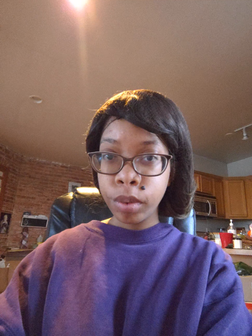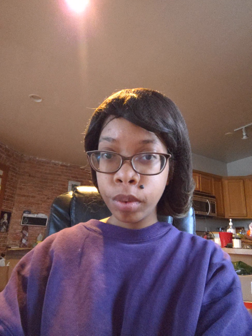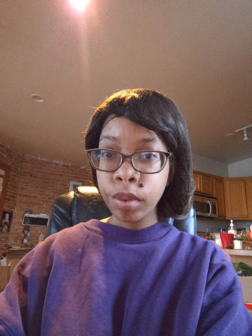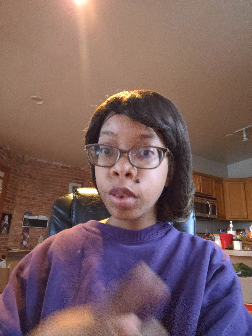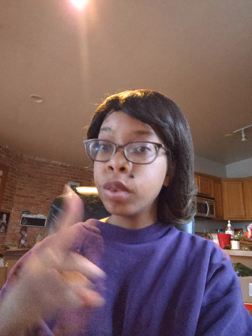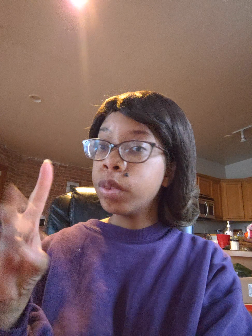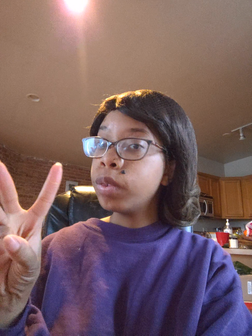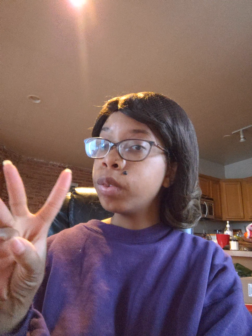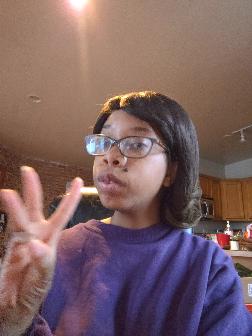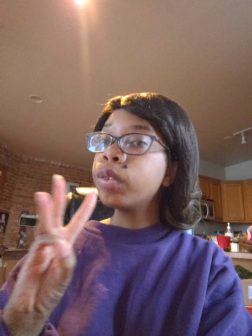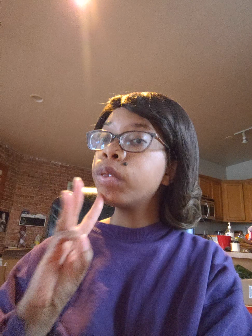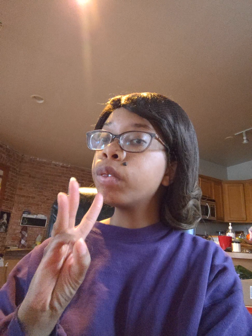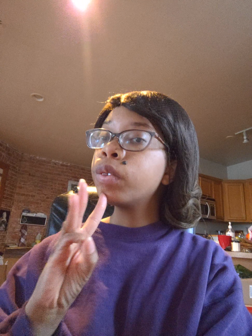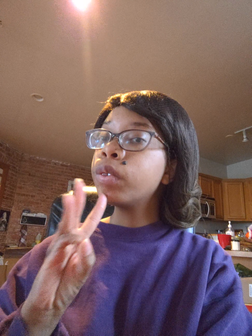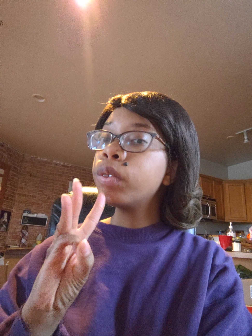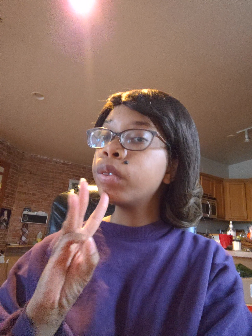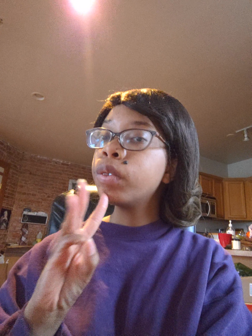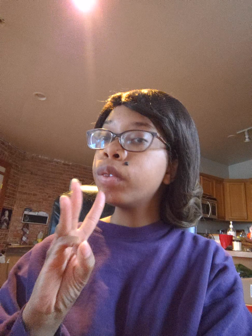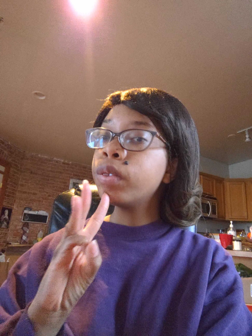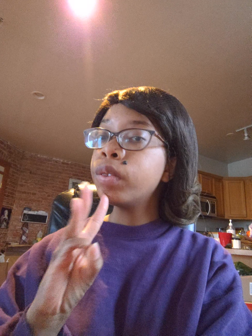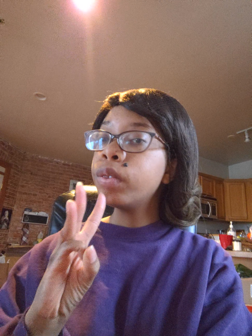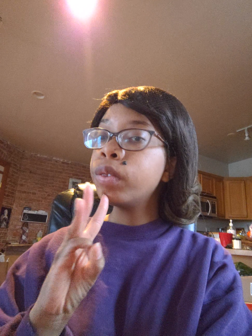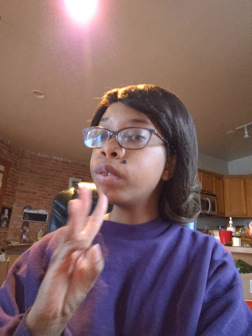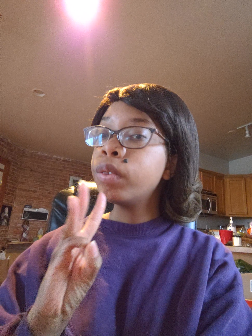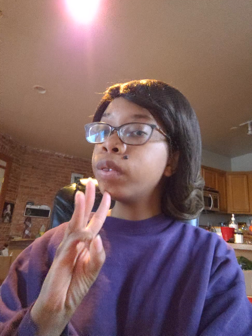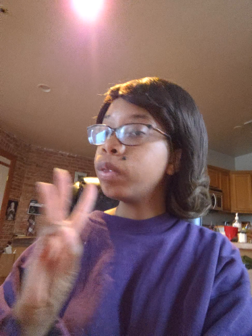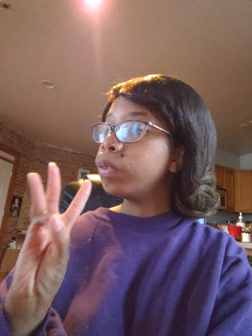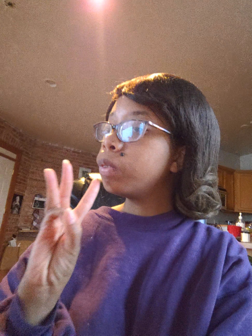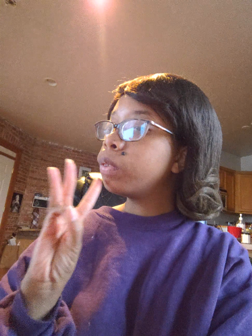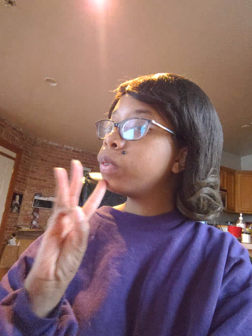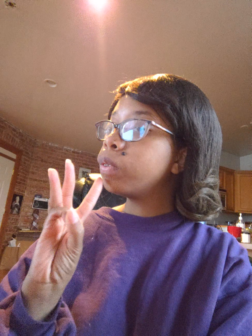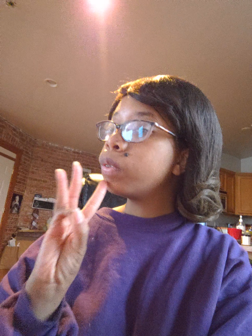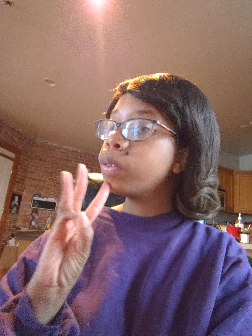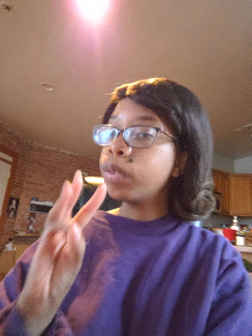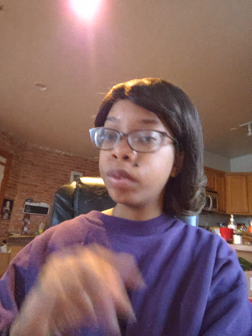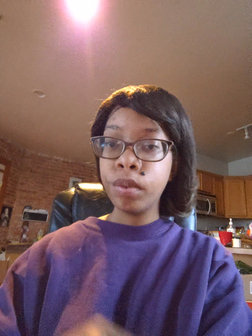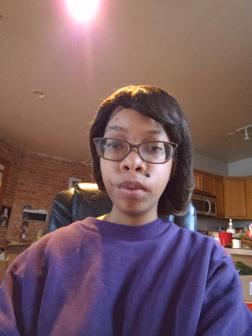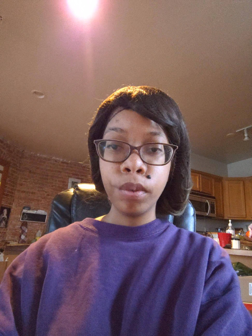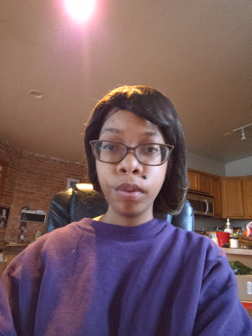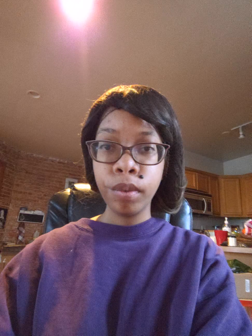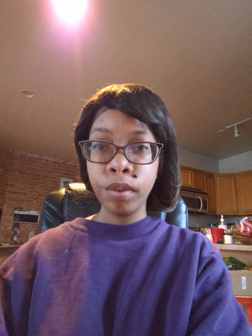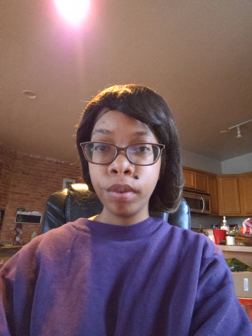water